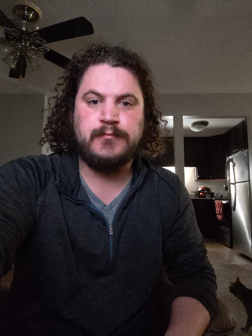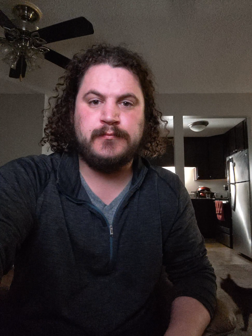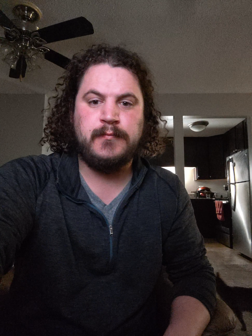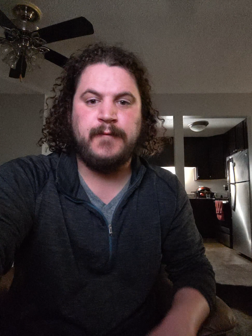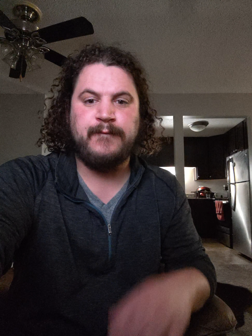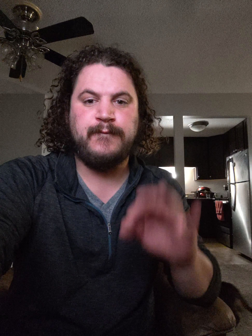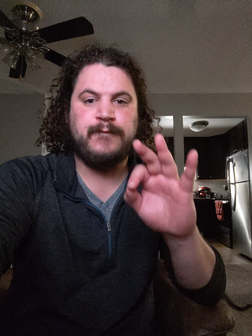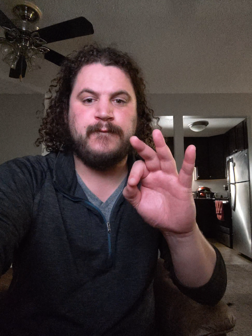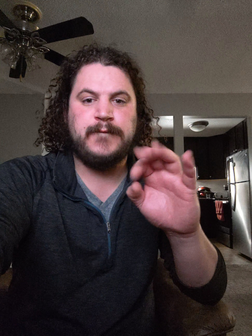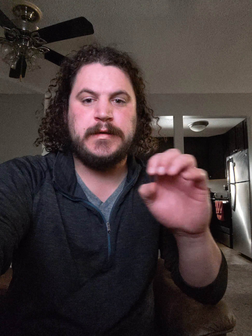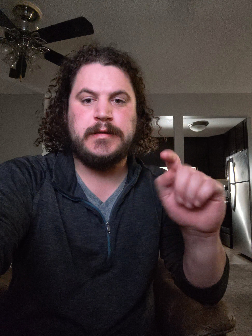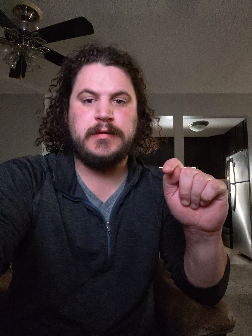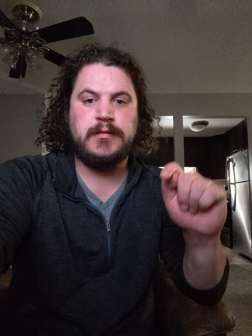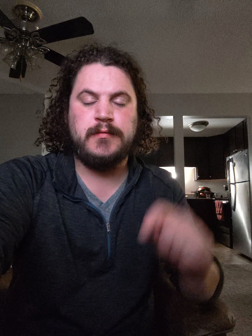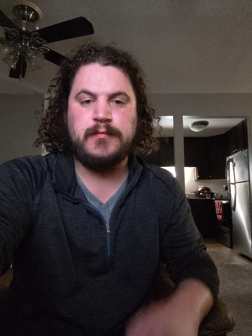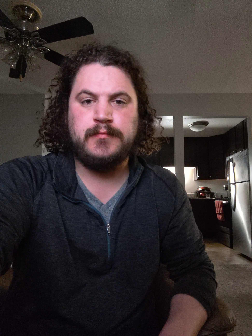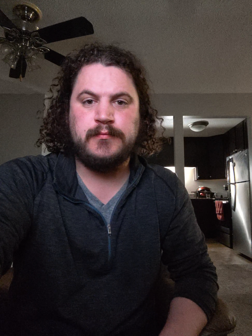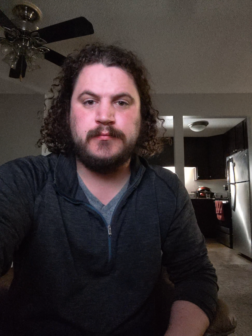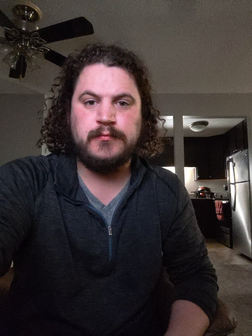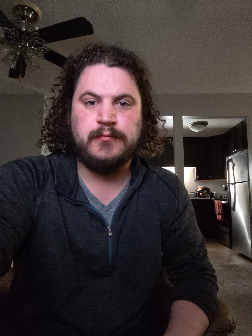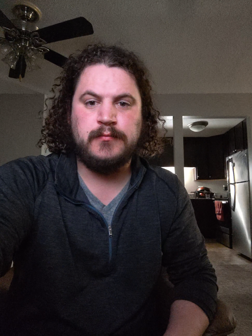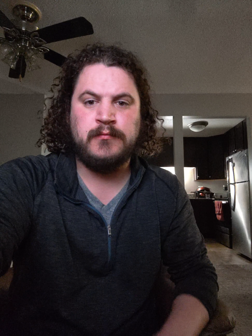feet